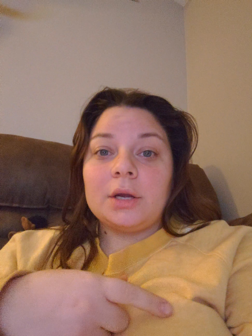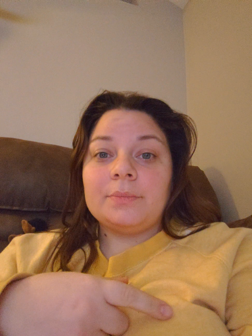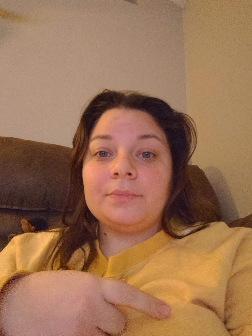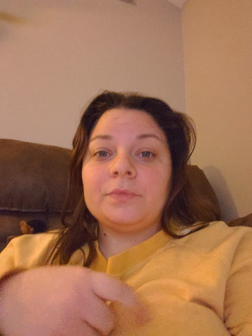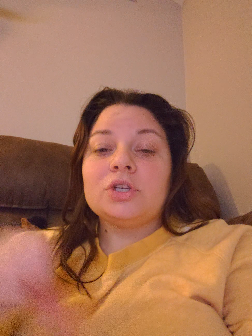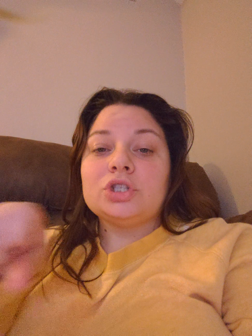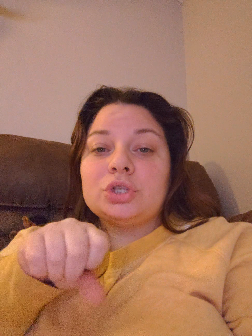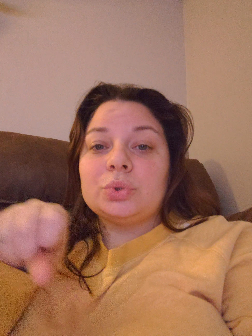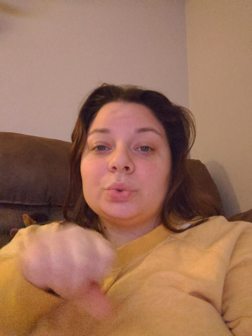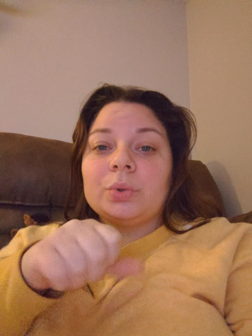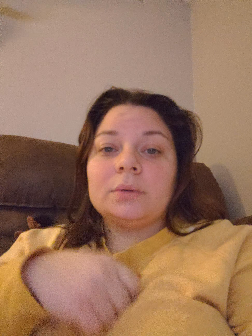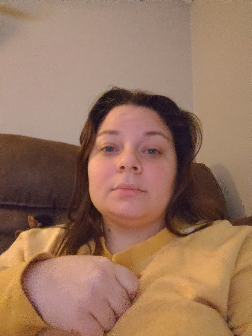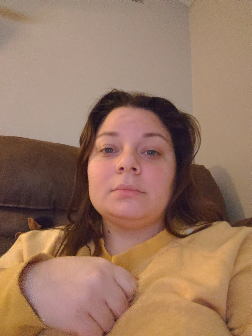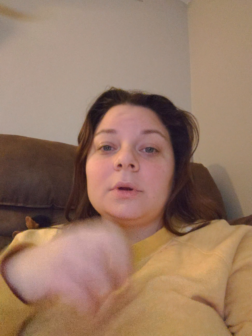shoe